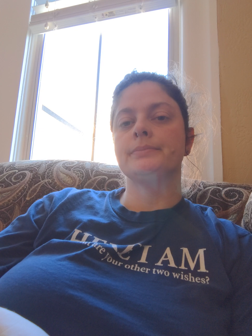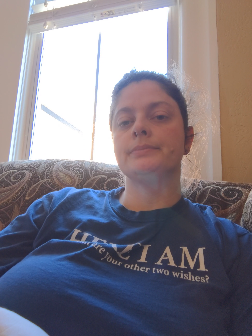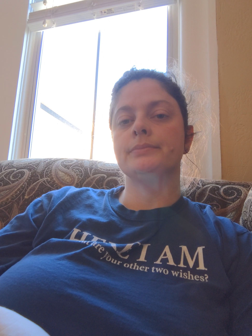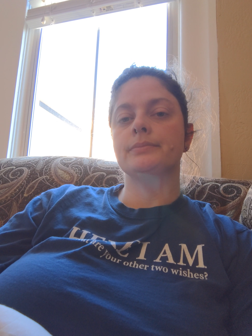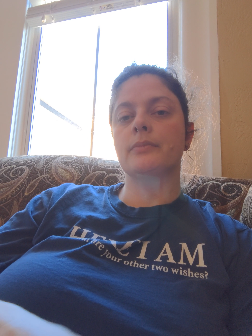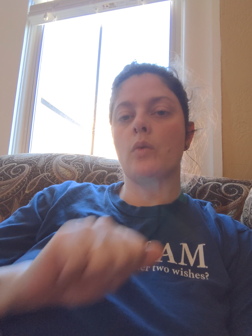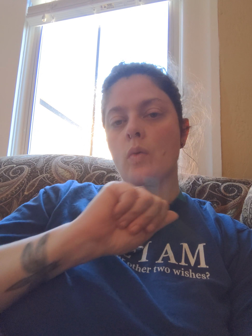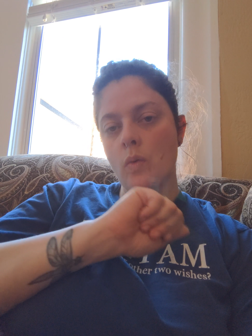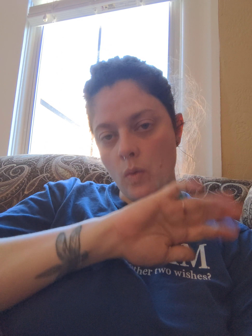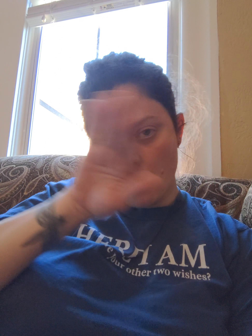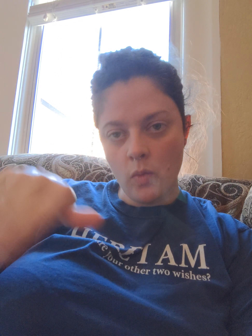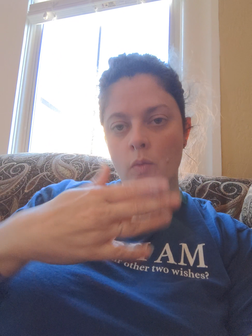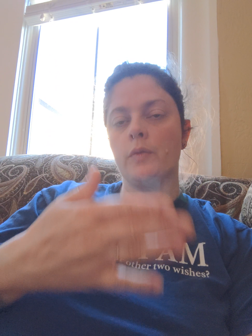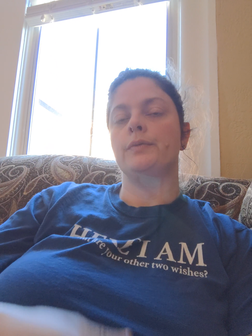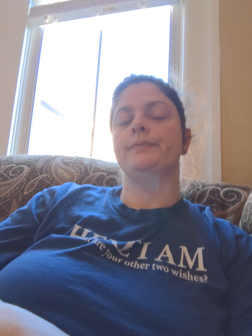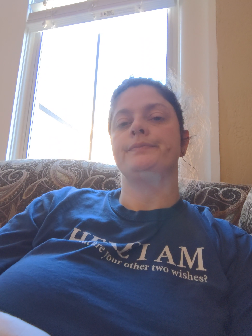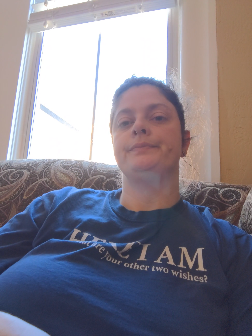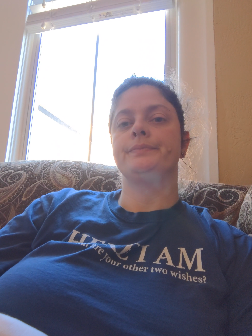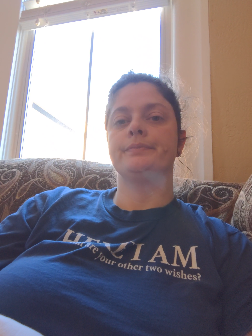all